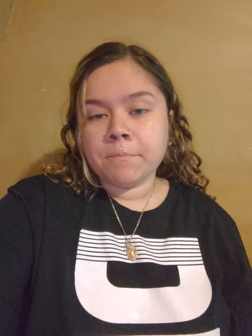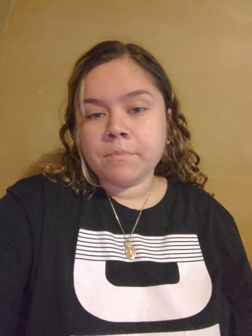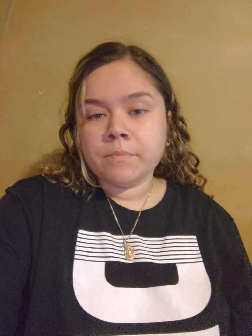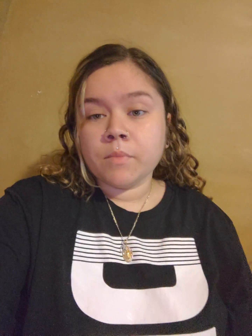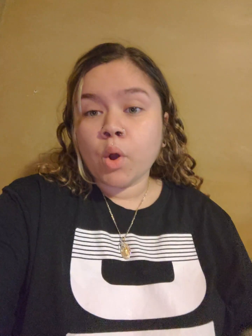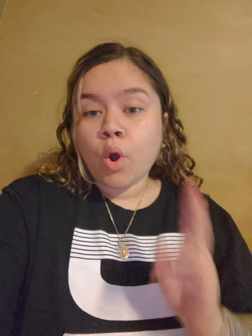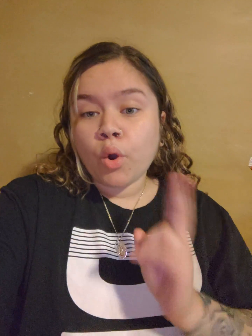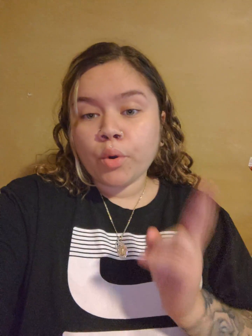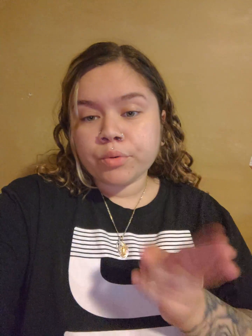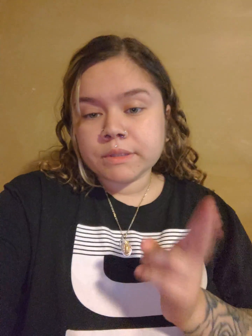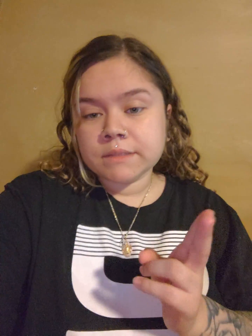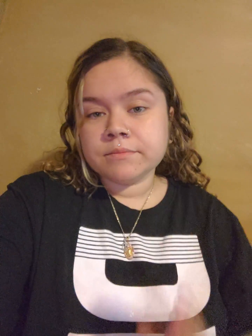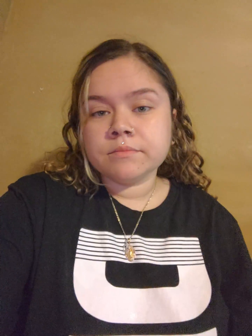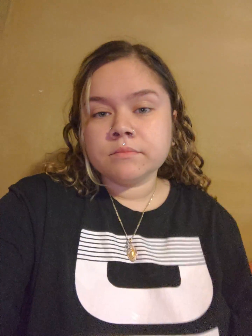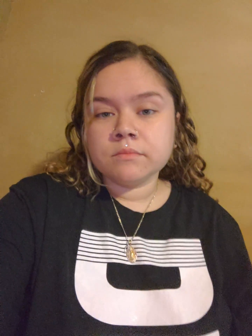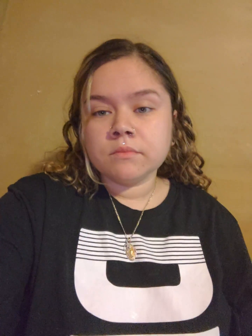hurry